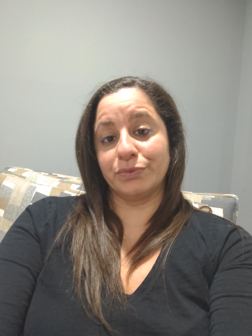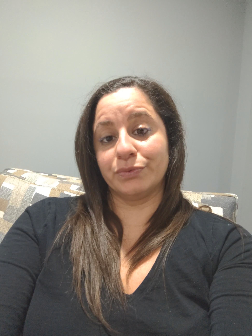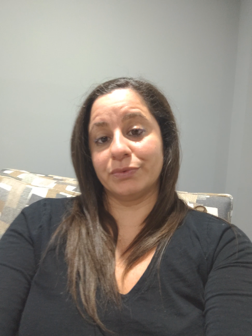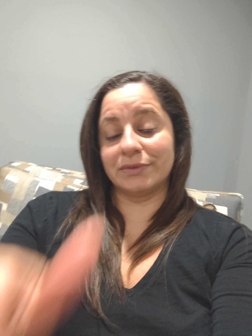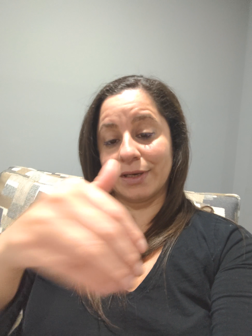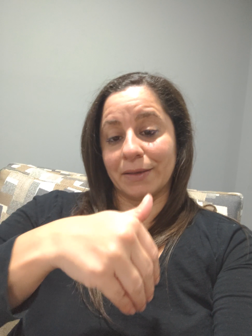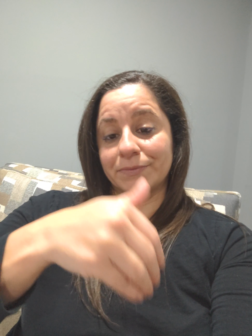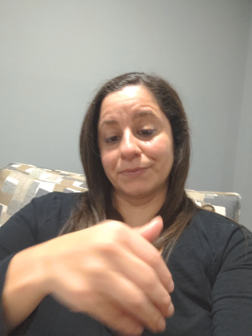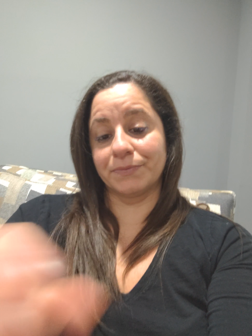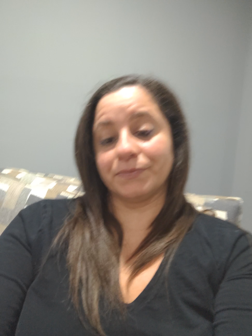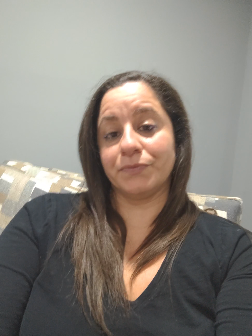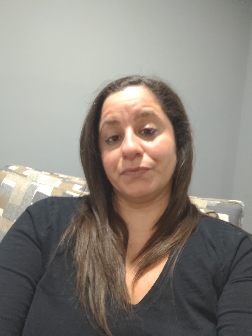night